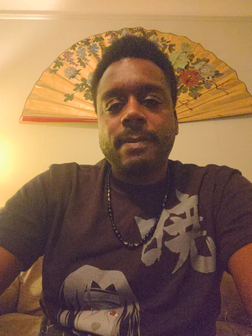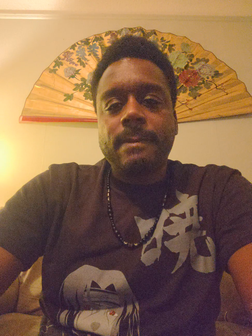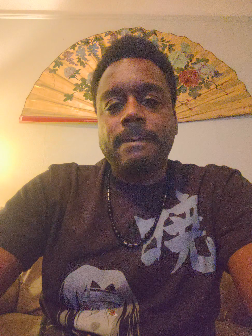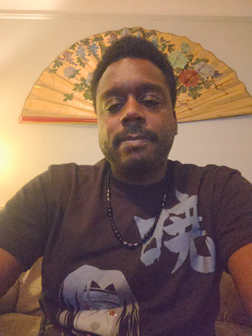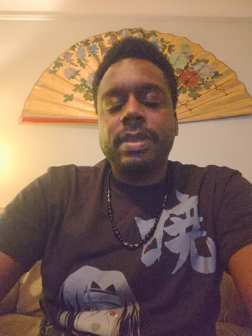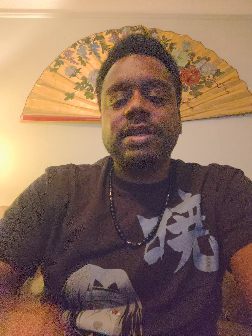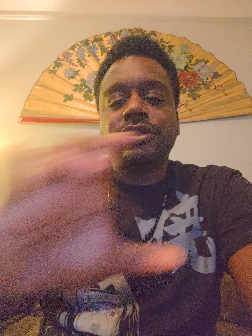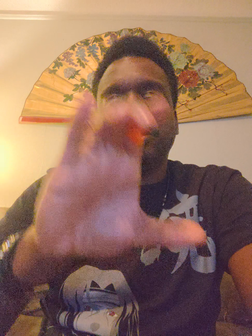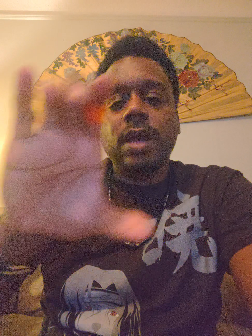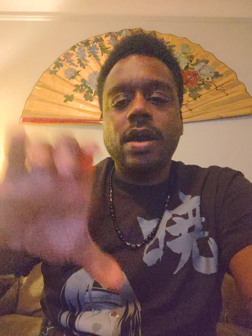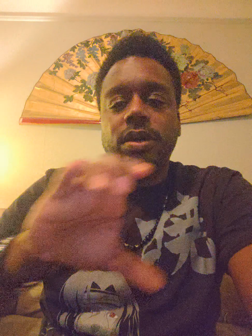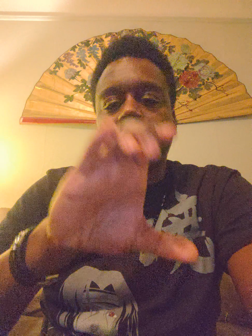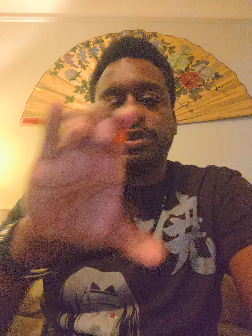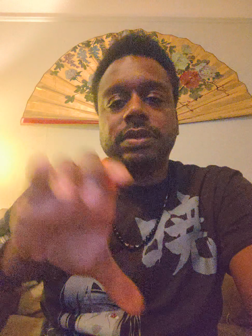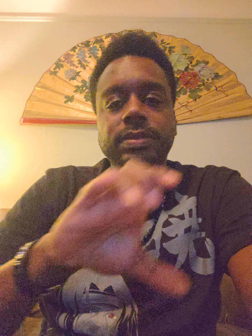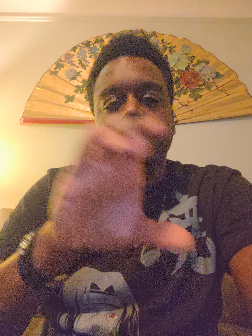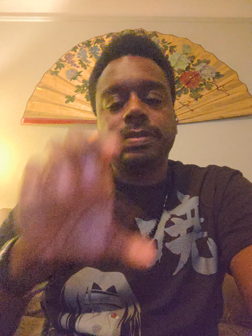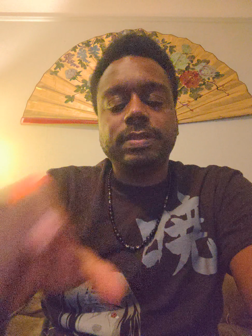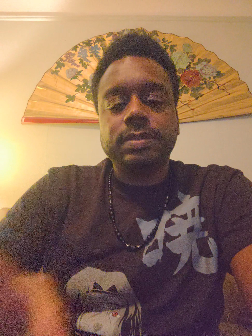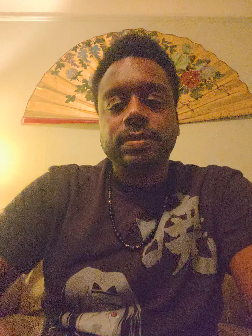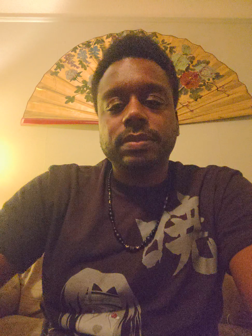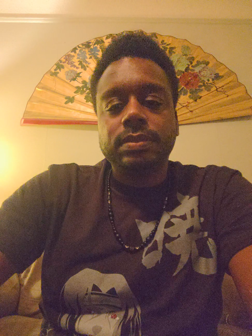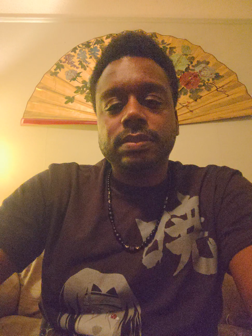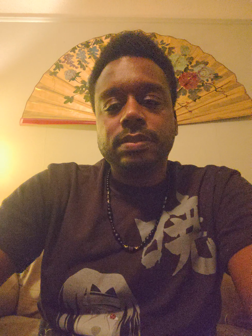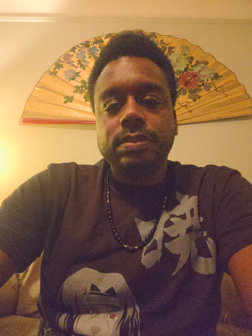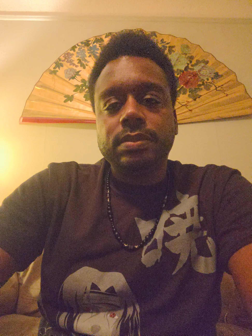chocolate